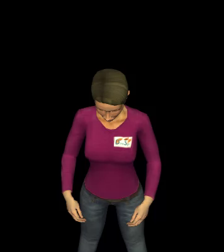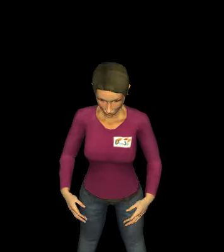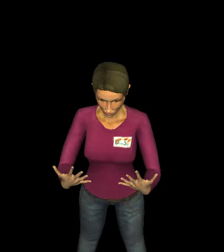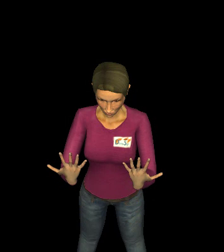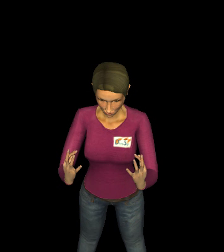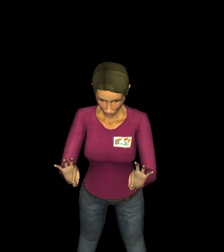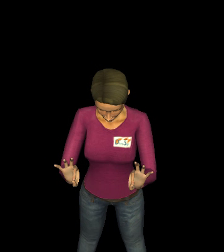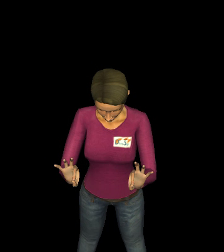10